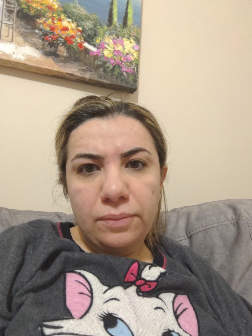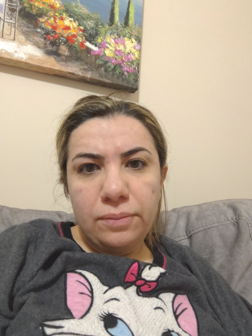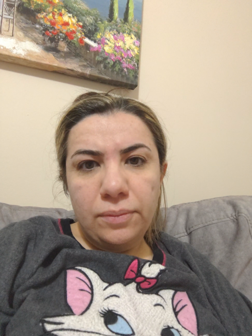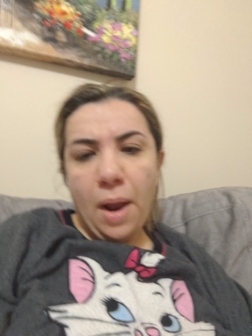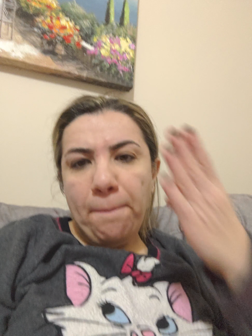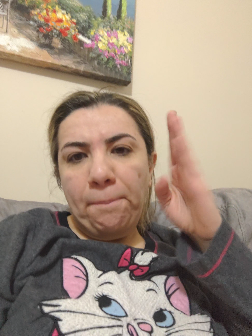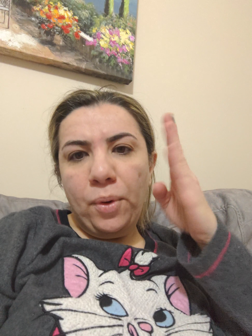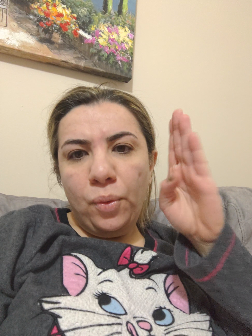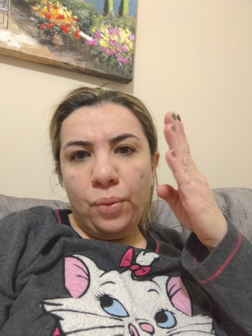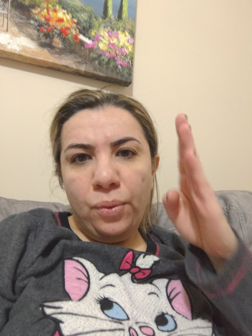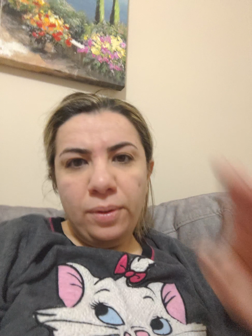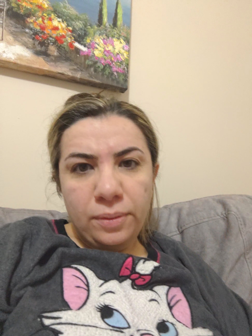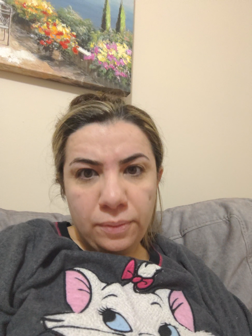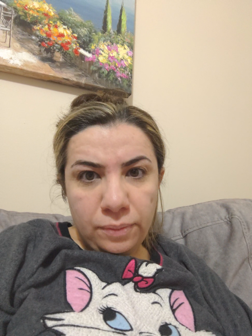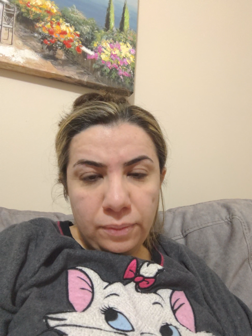blue